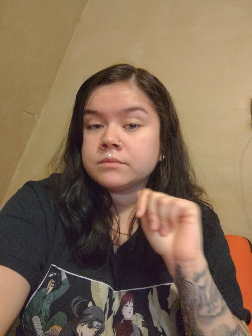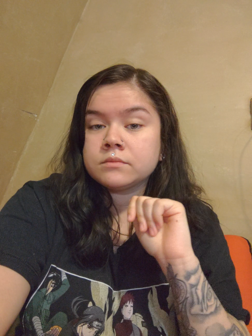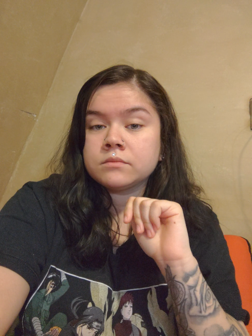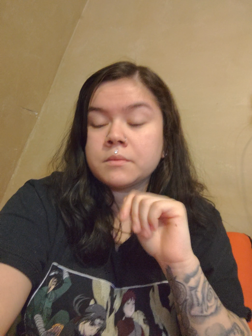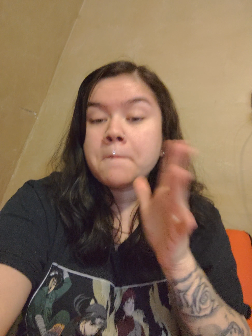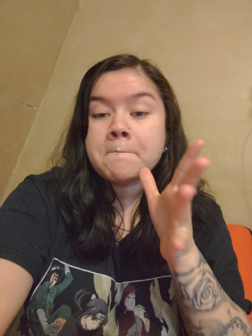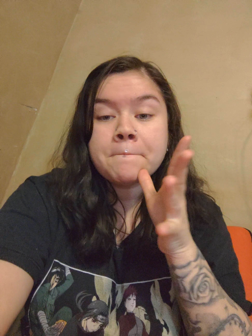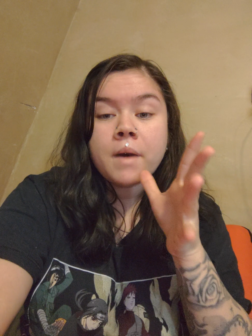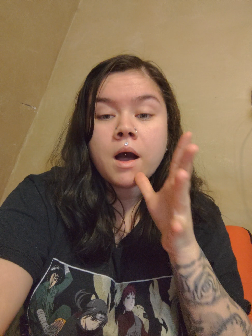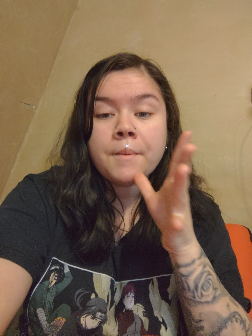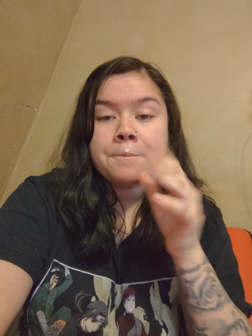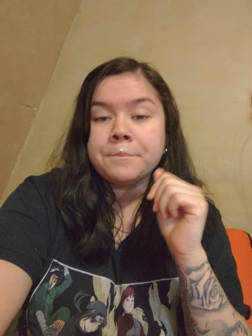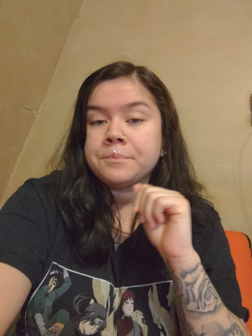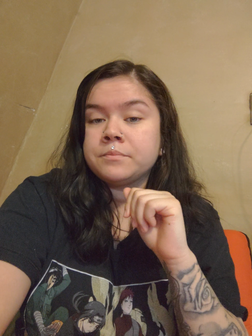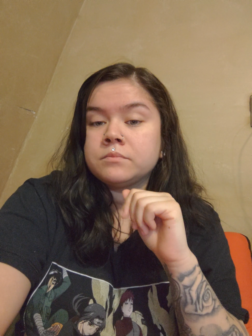mom